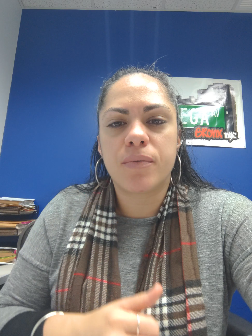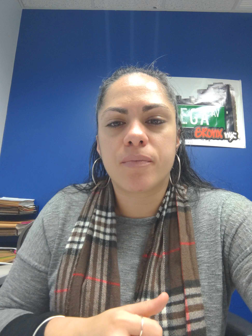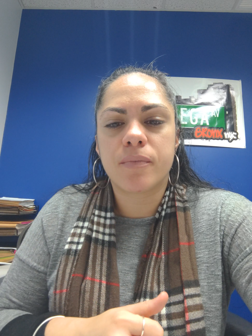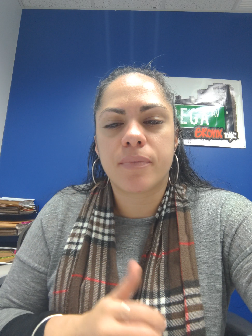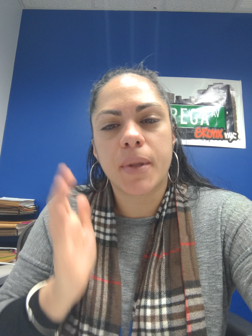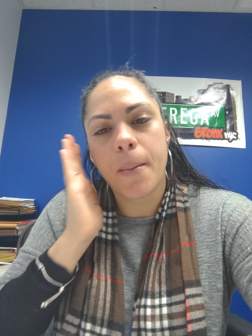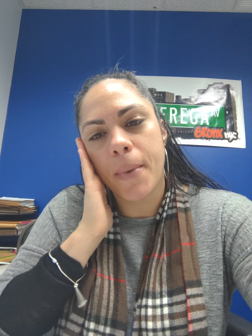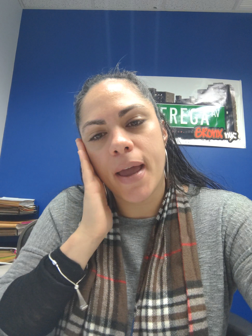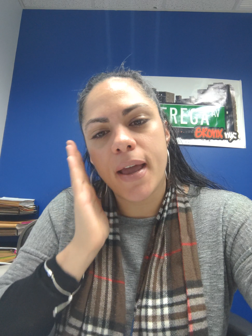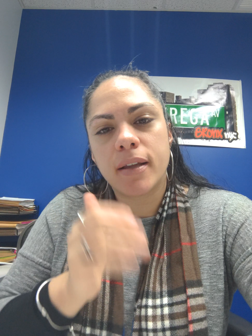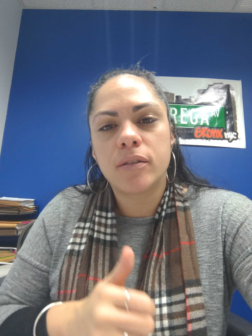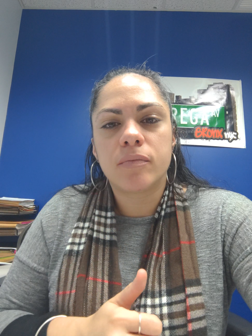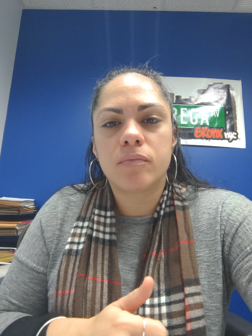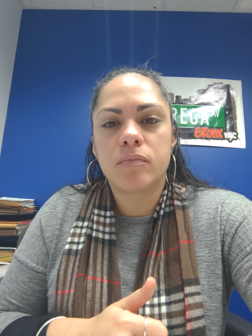bed